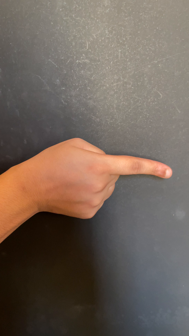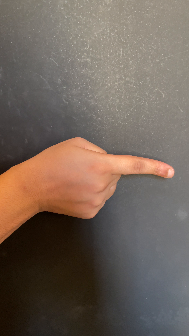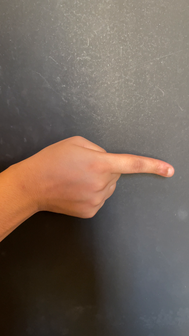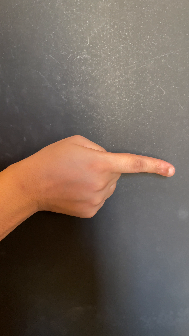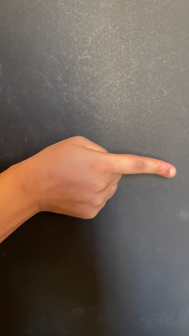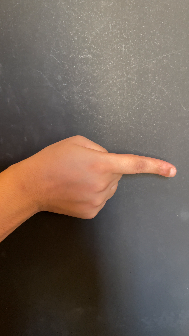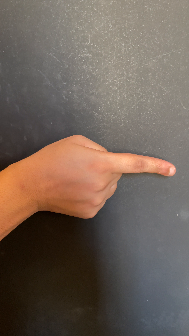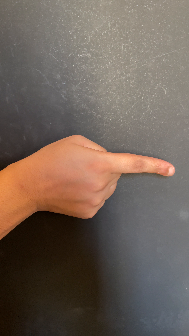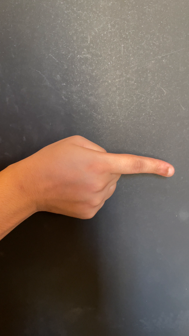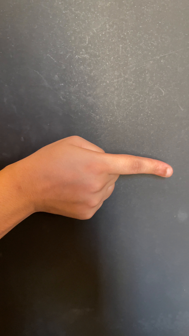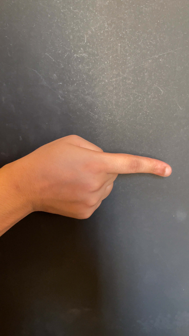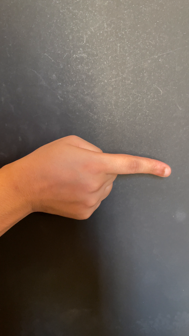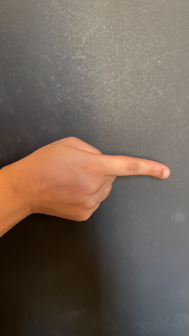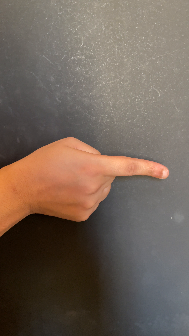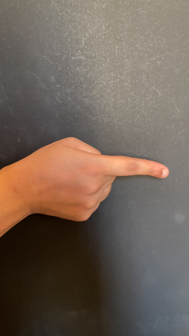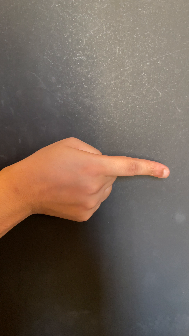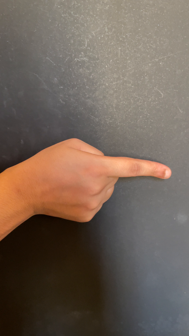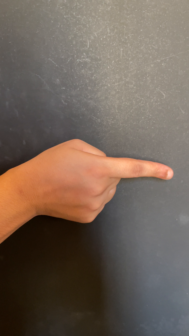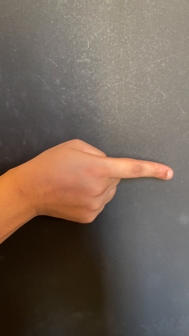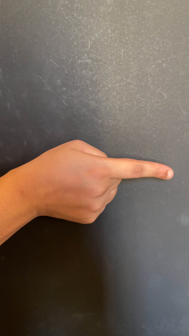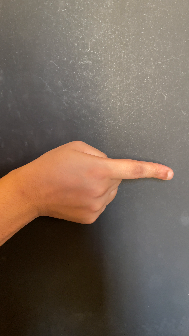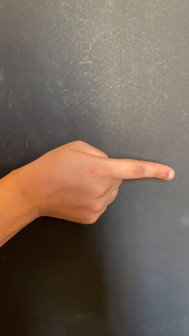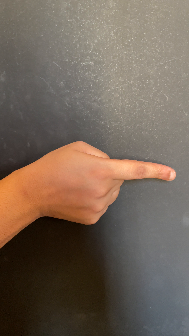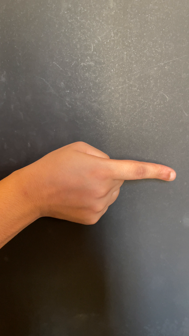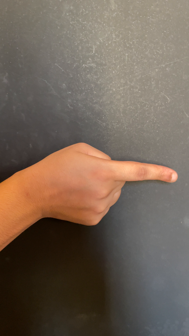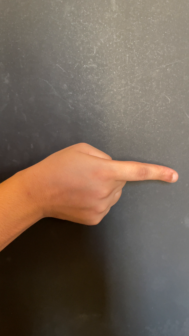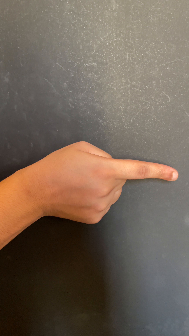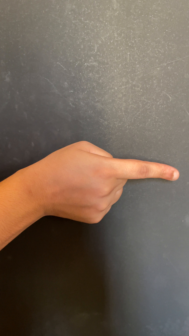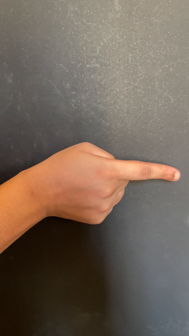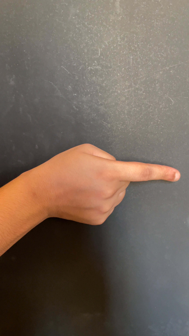न